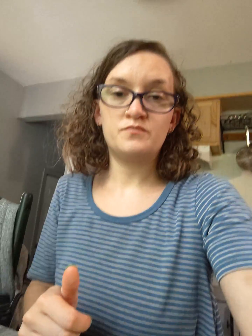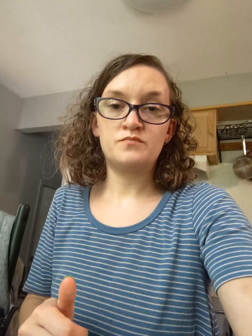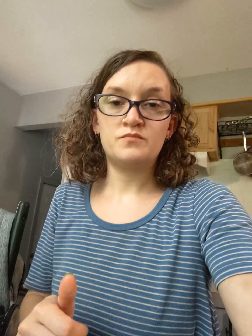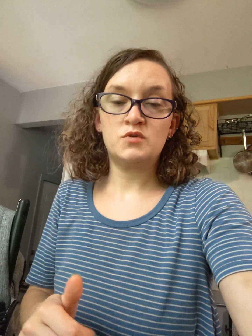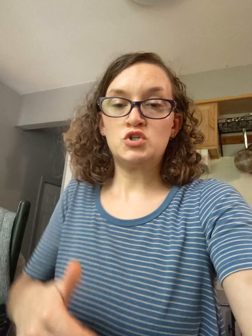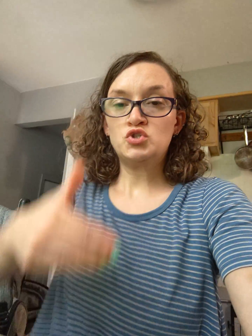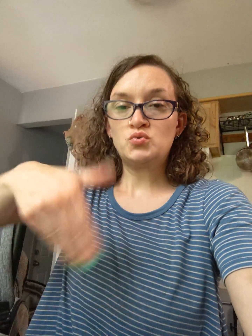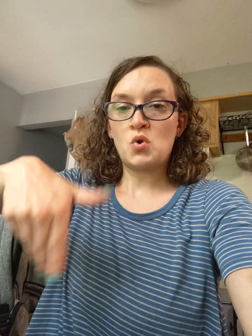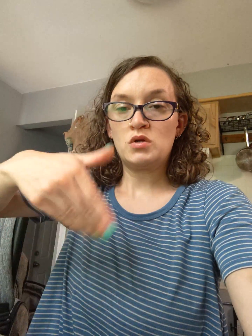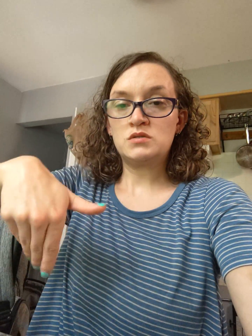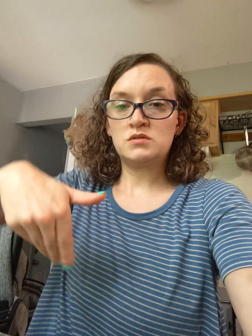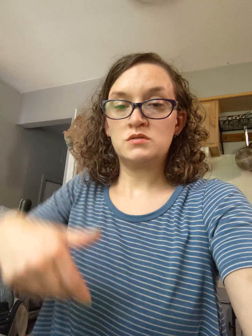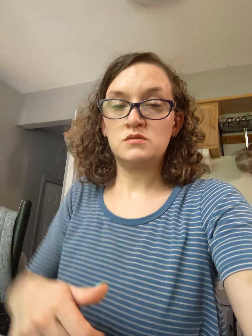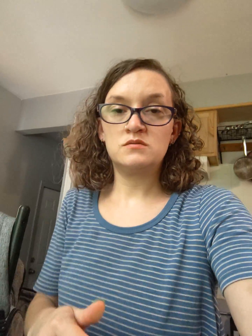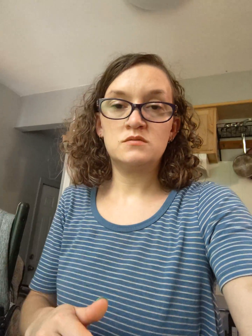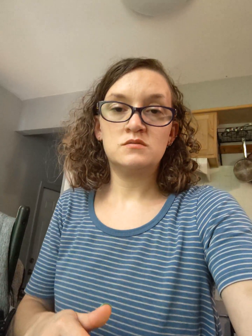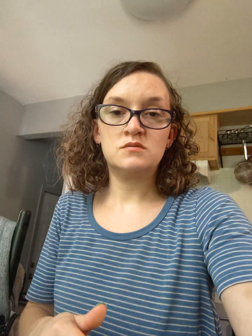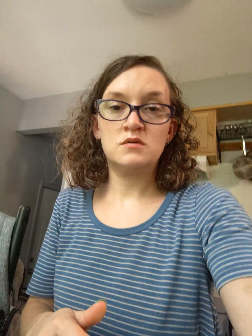shorts